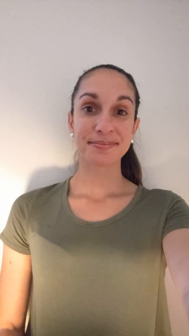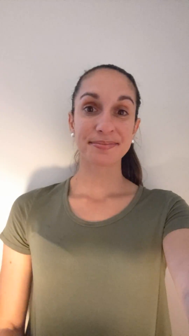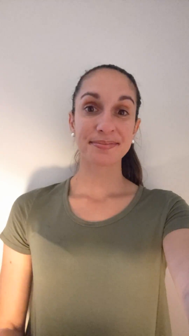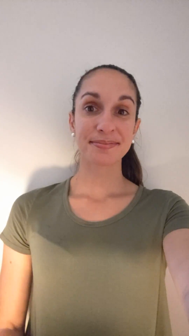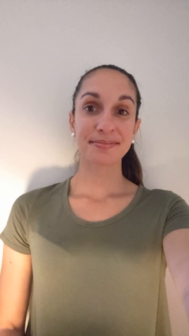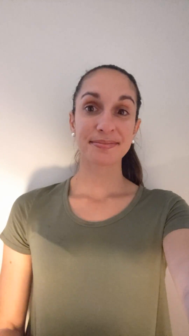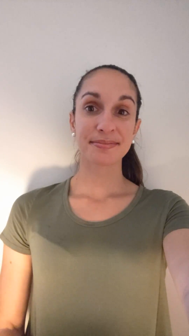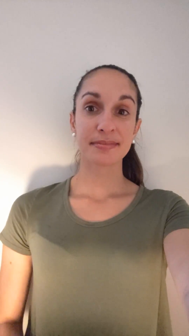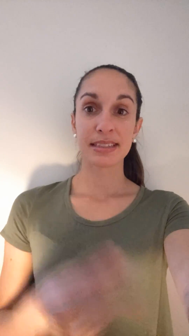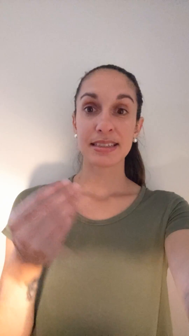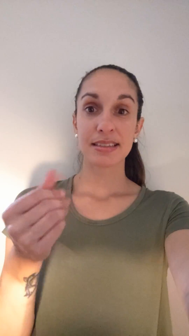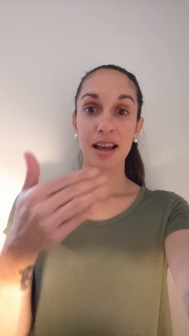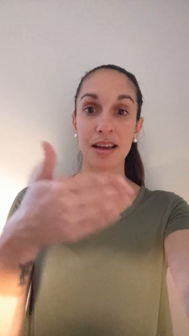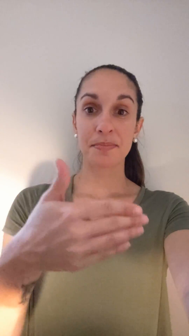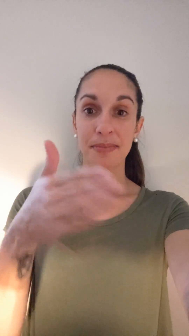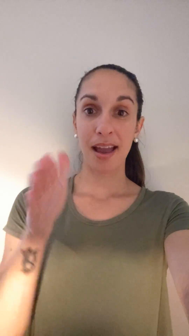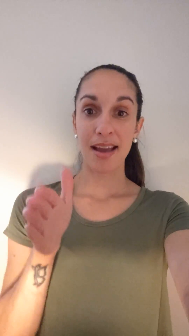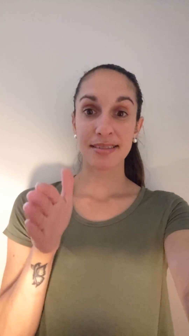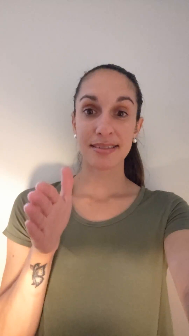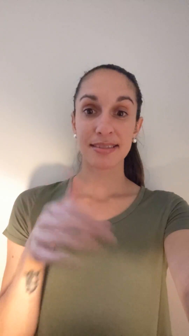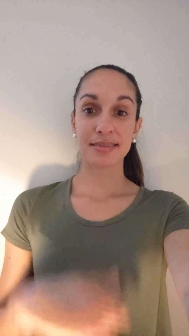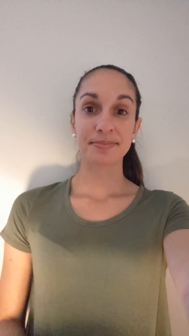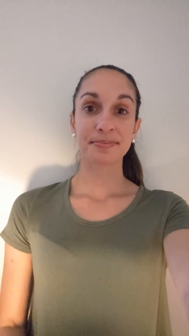sandbox